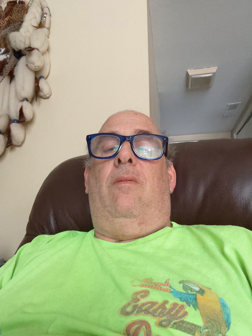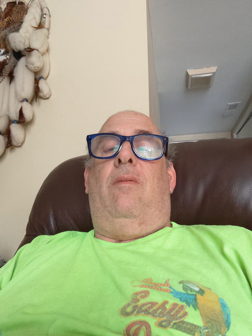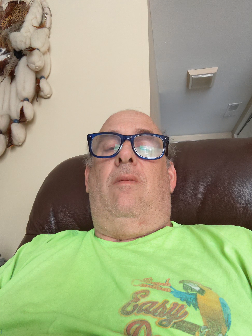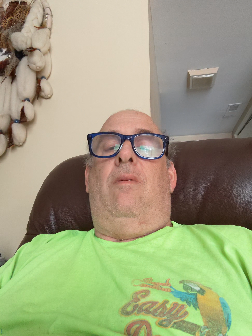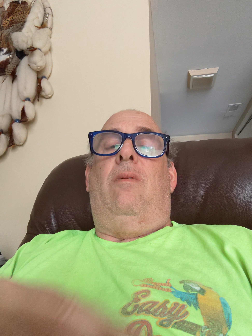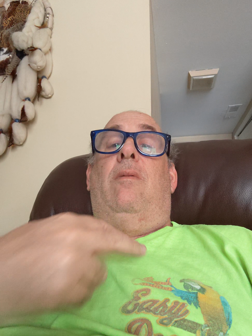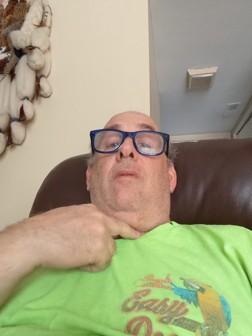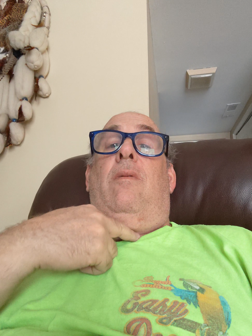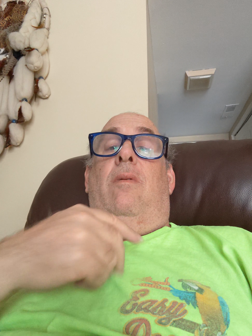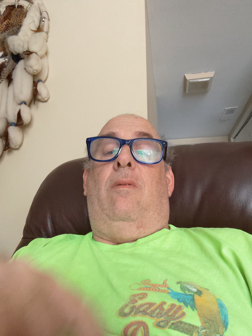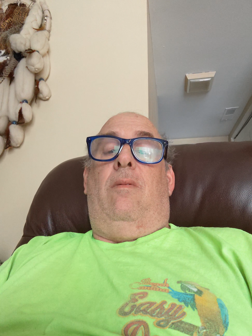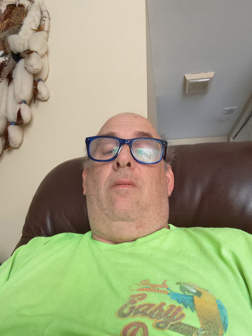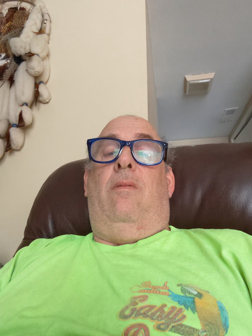stuck